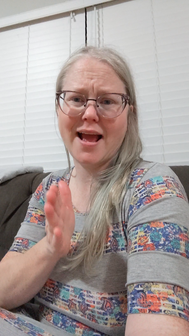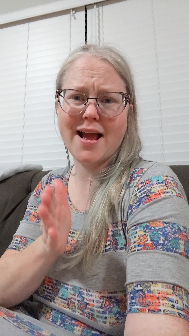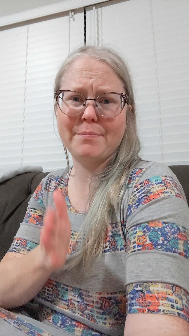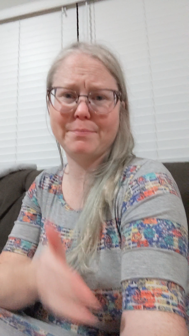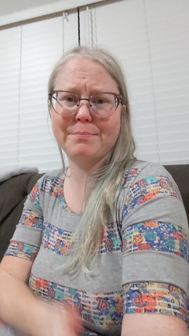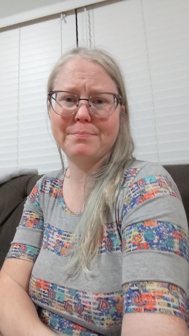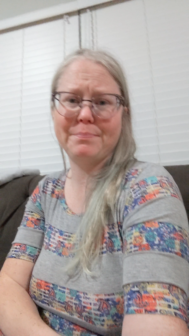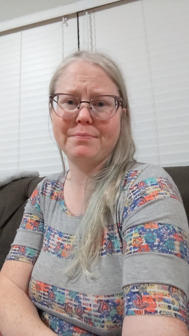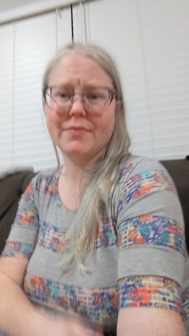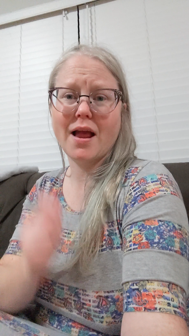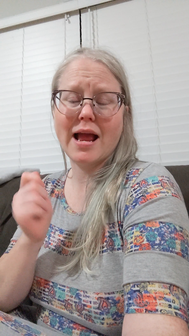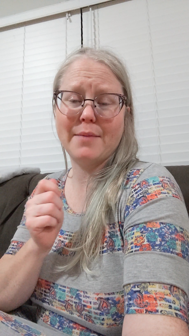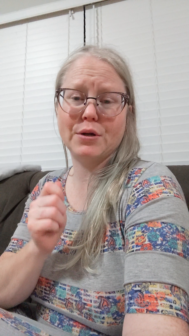hammer